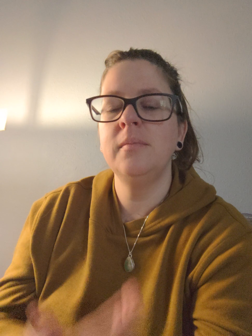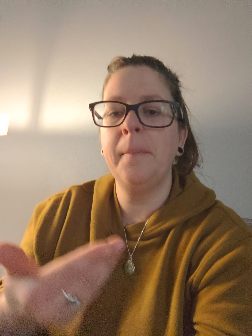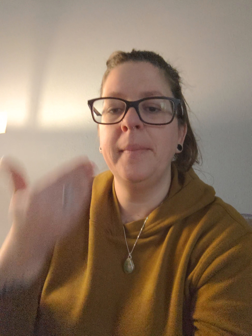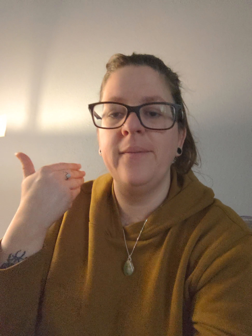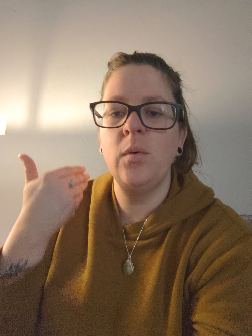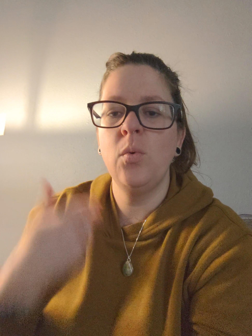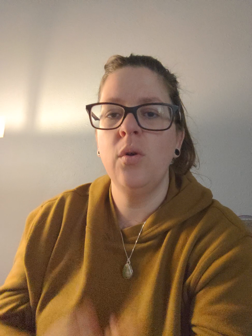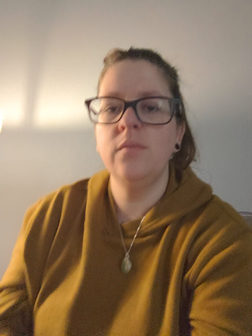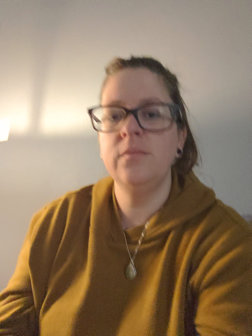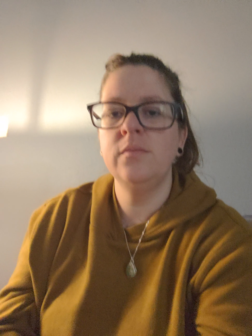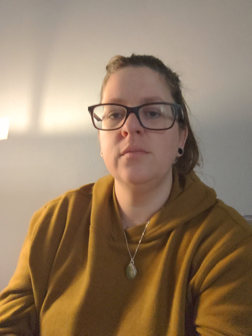before